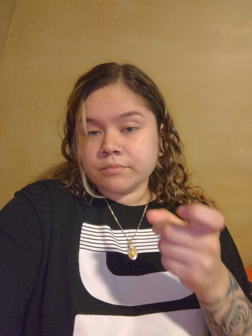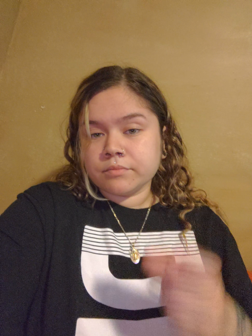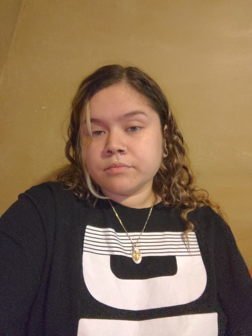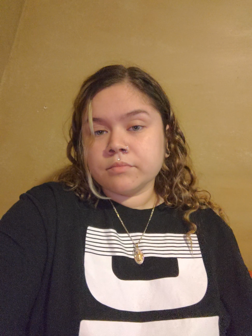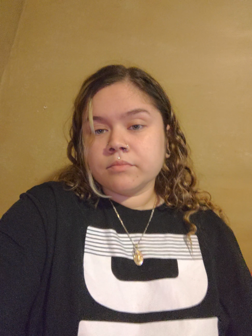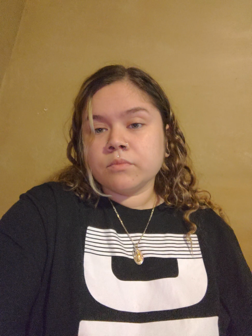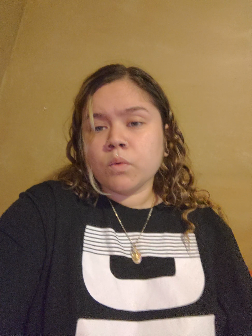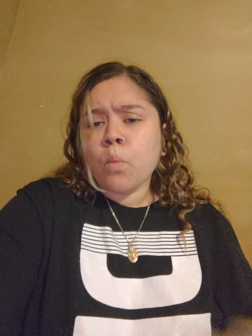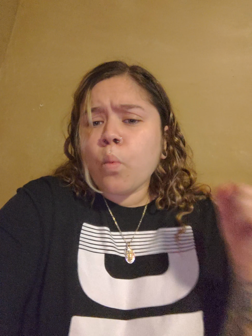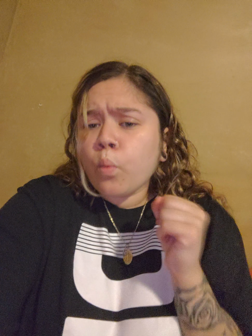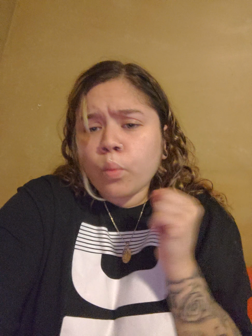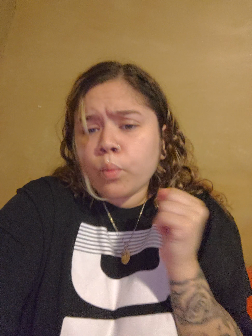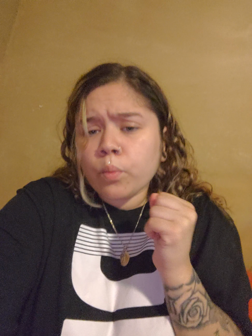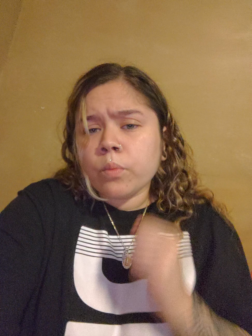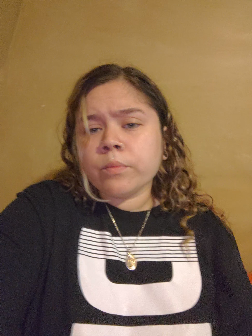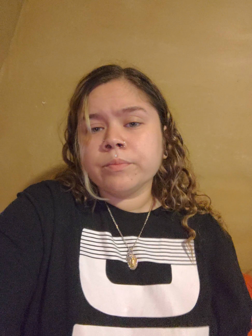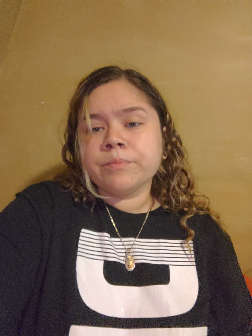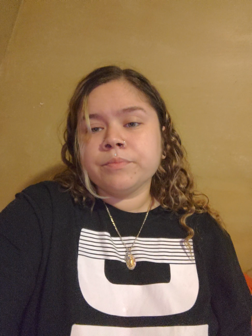cold